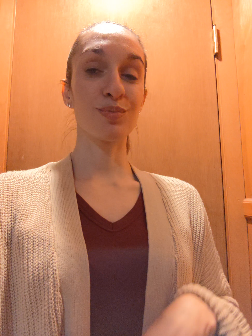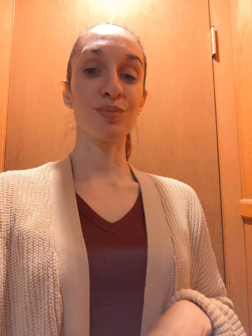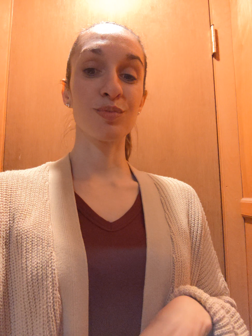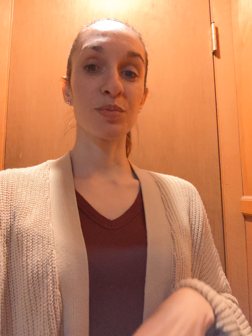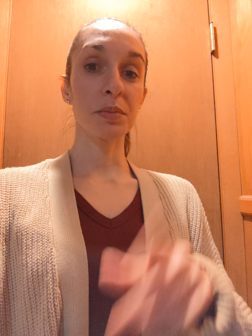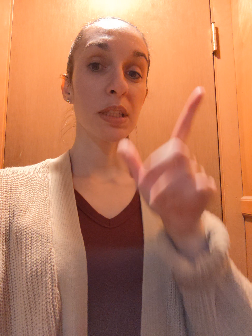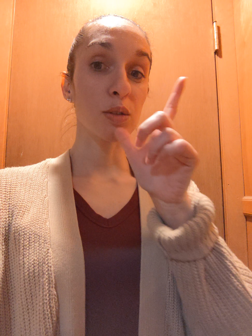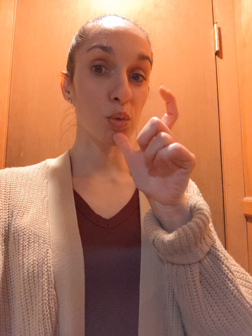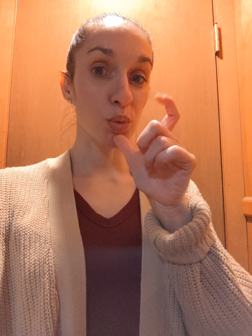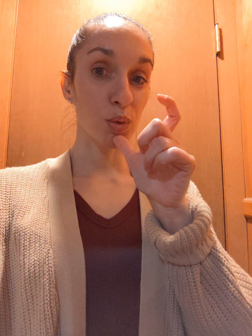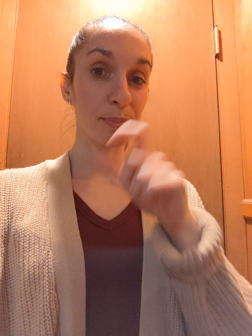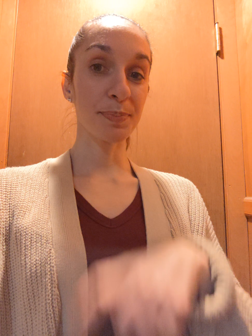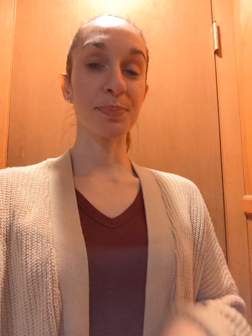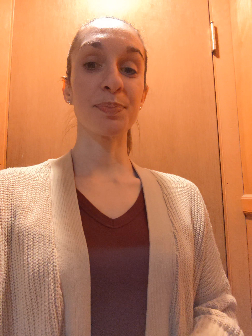who